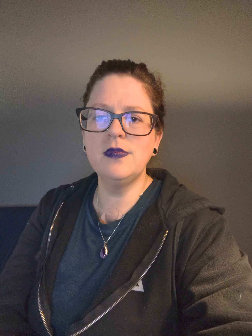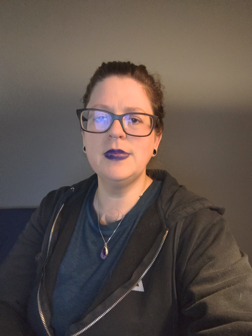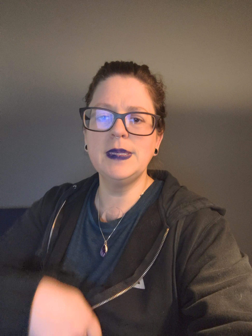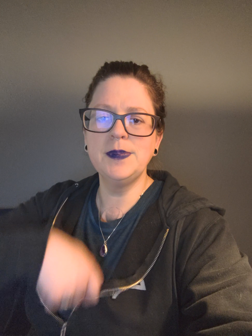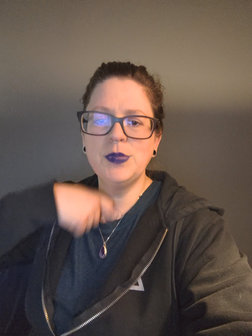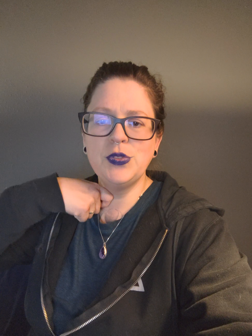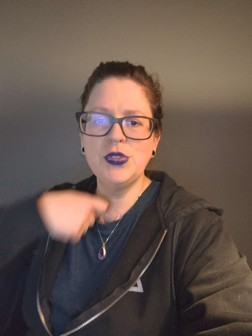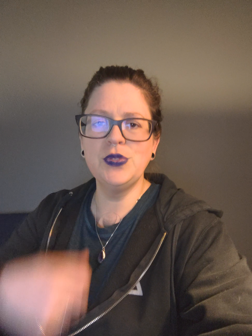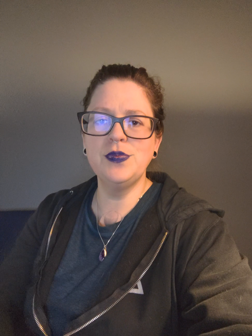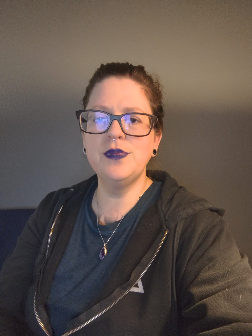zipper